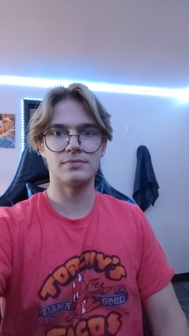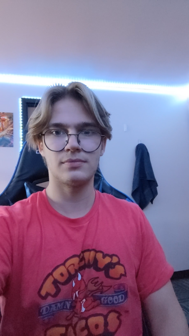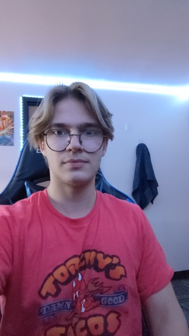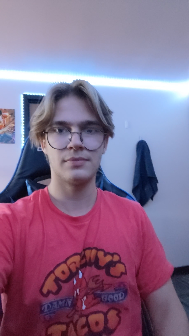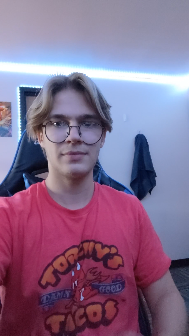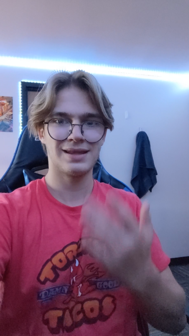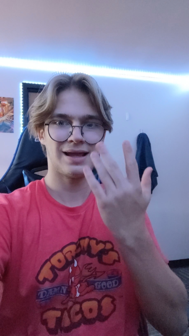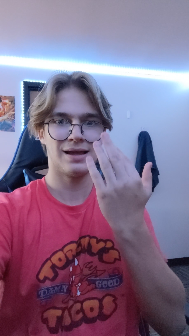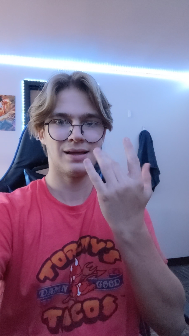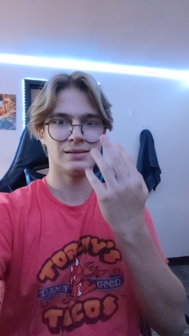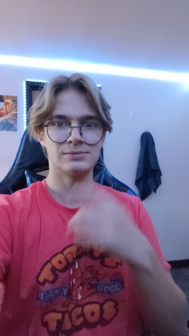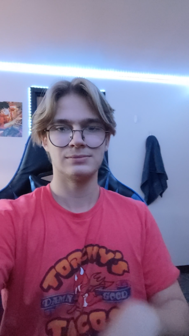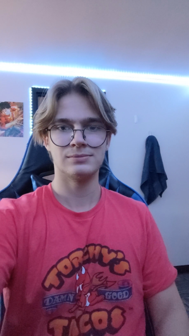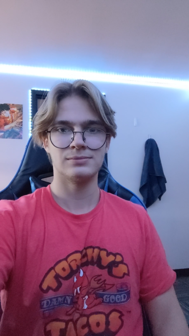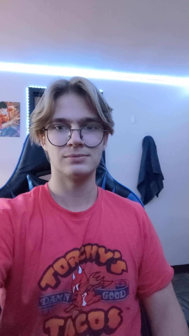hand